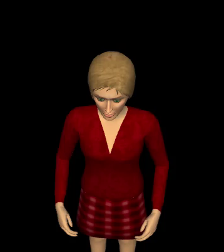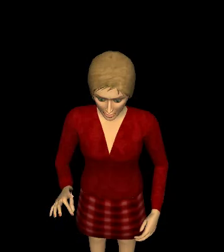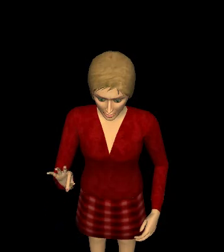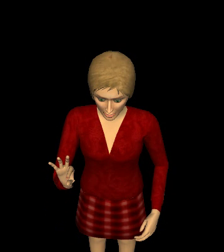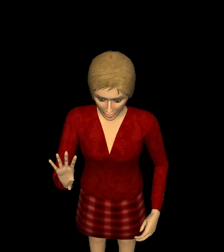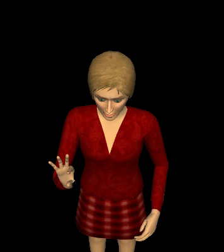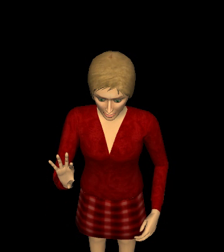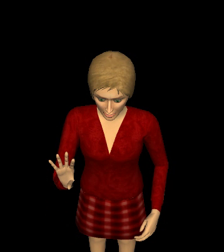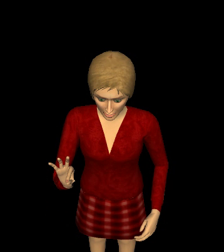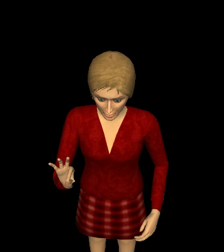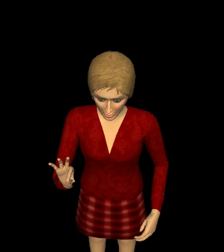50